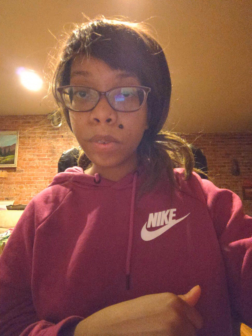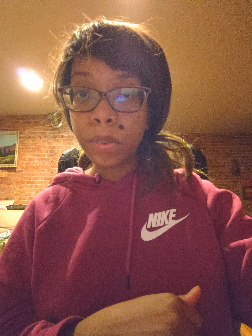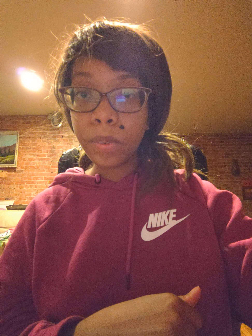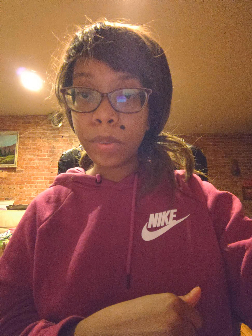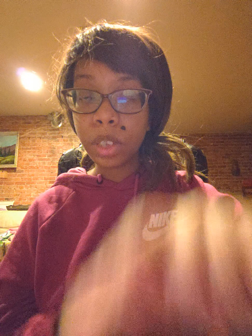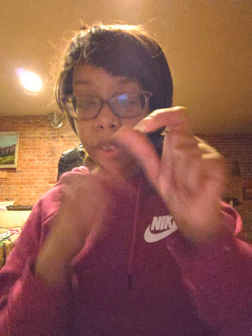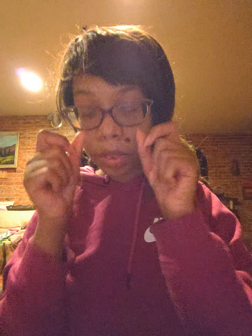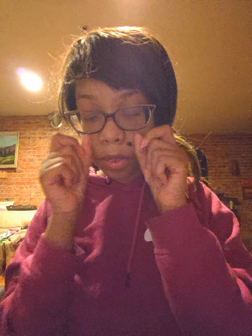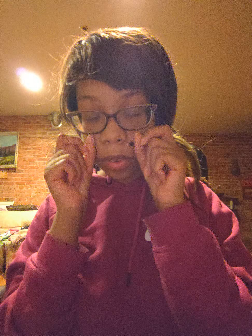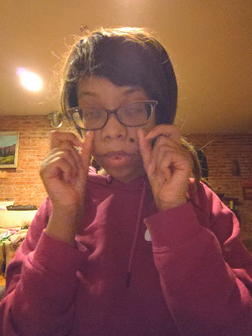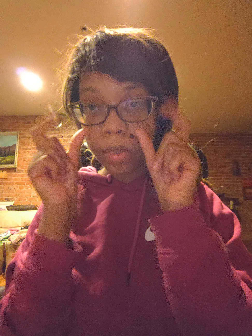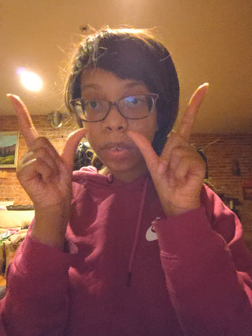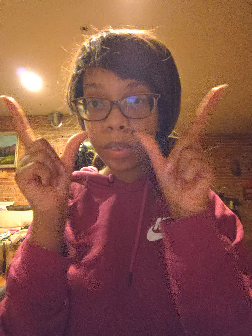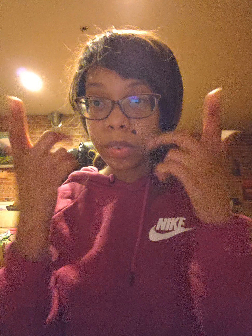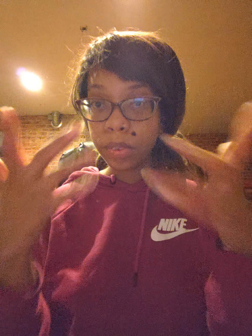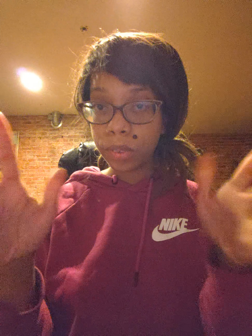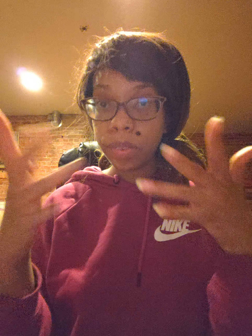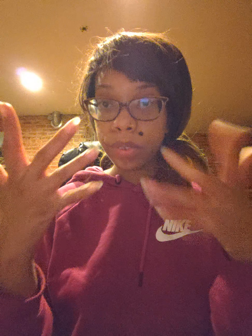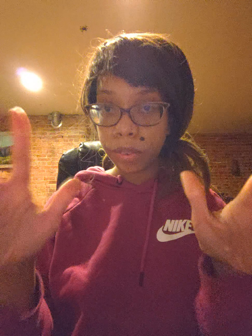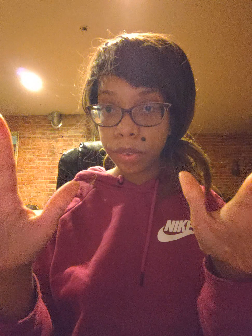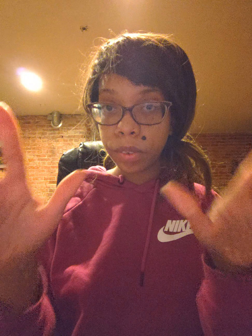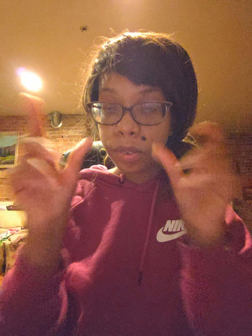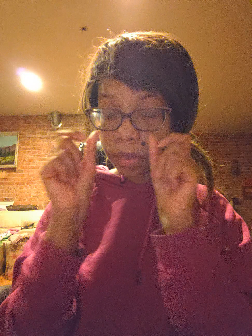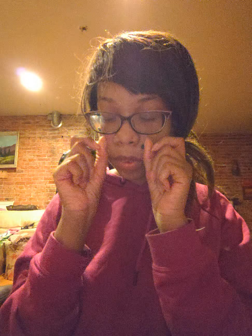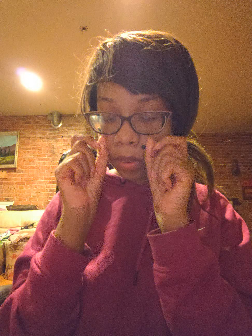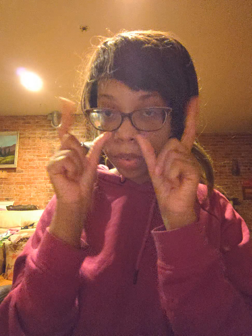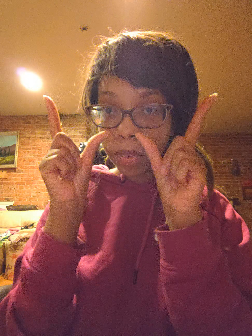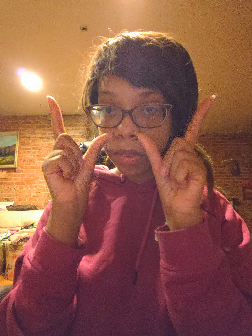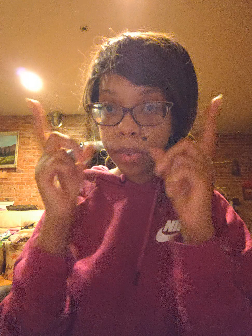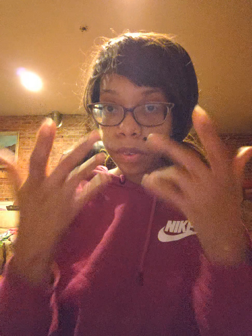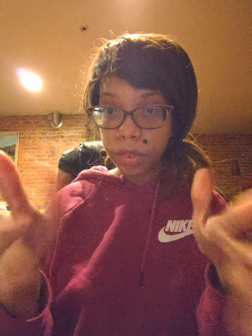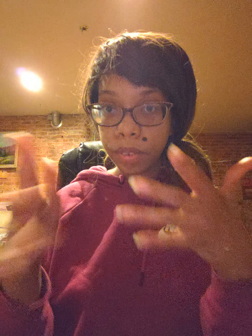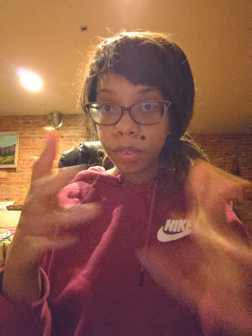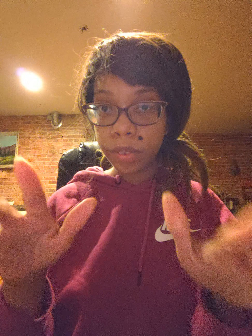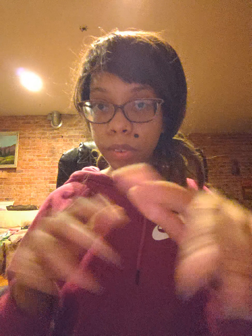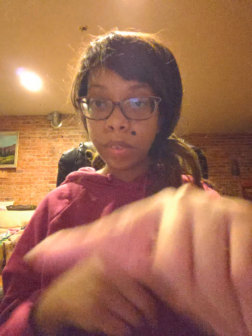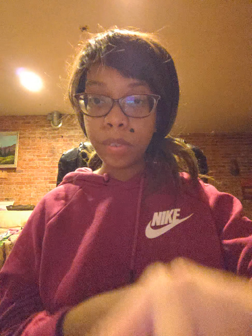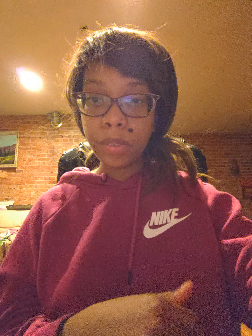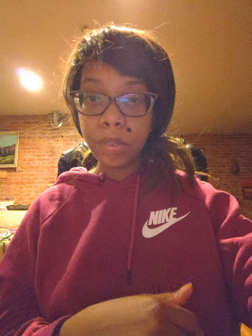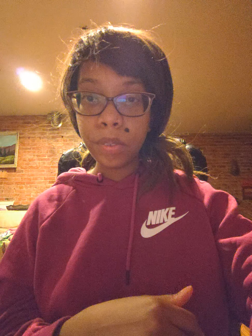awake